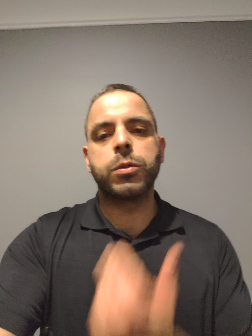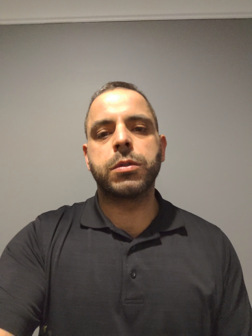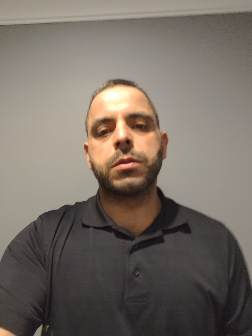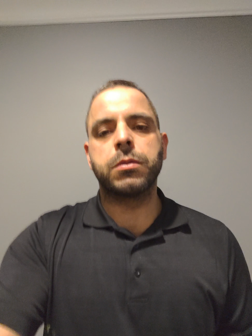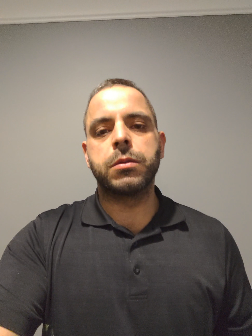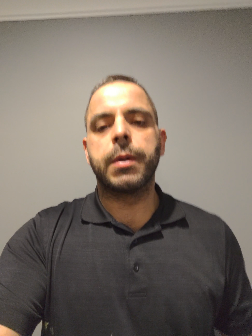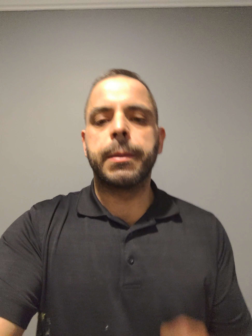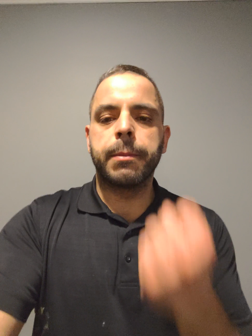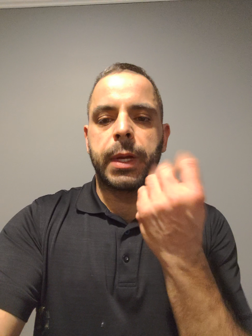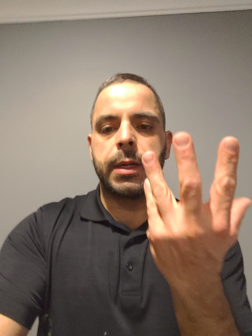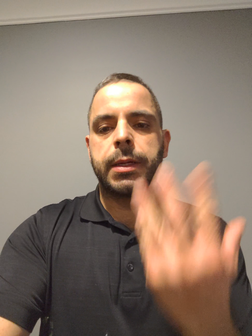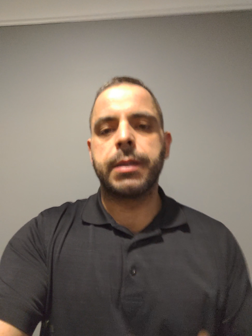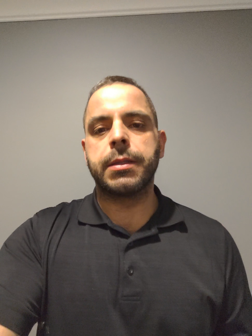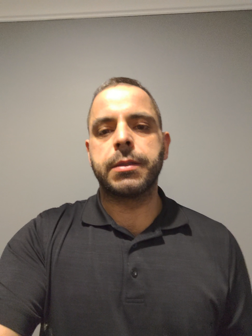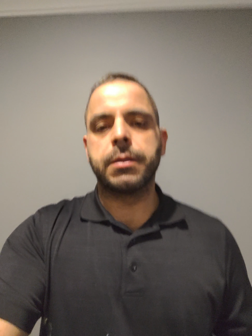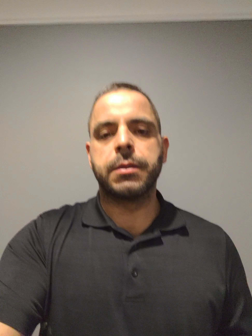many